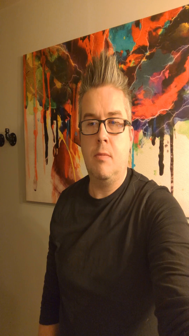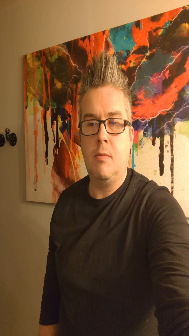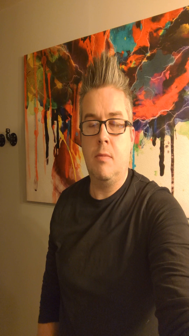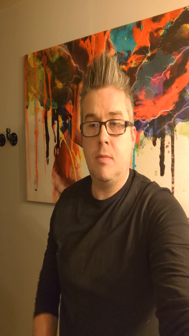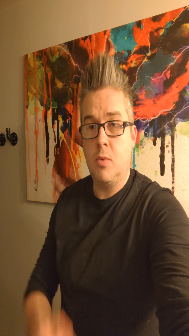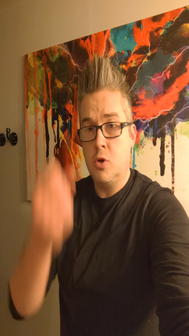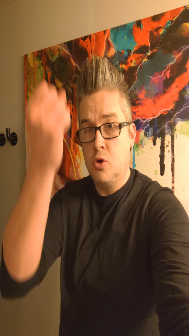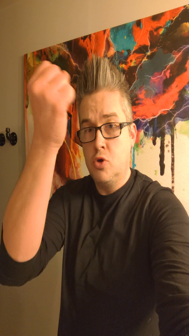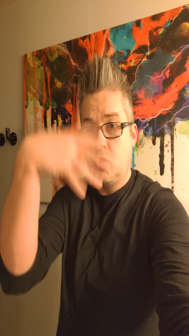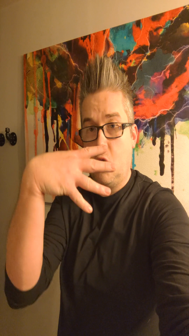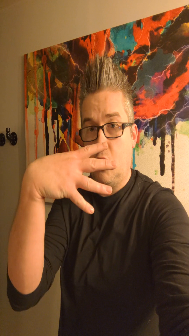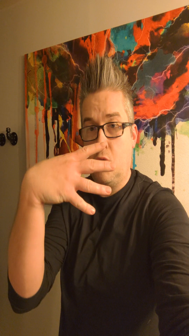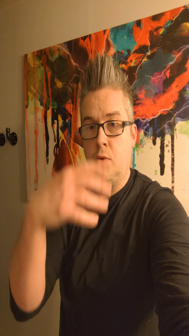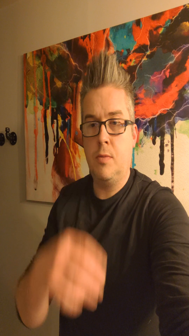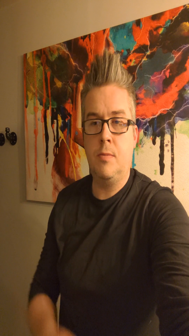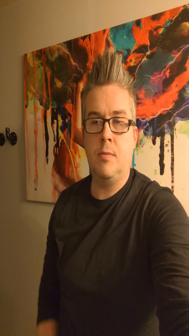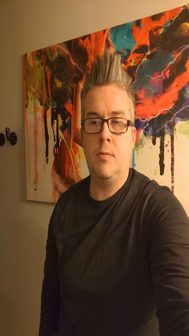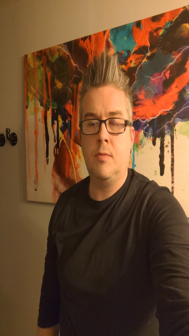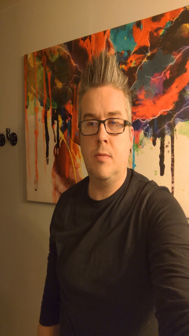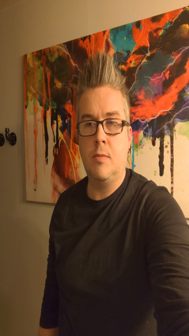shower